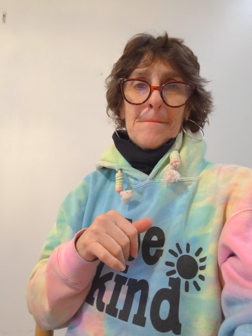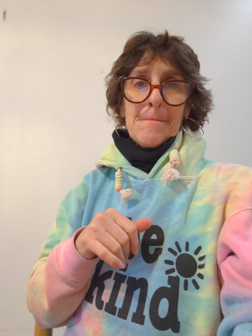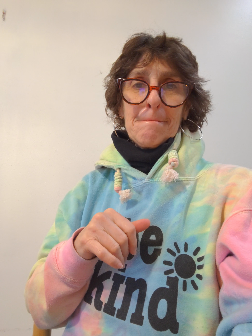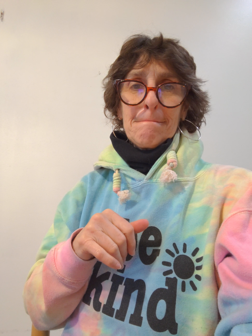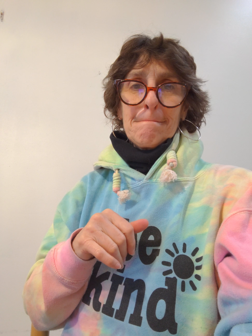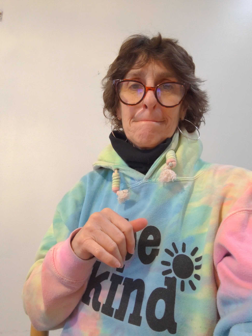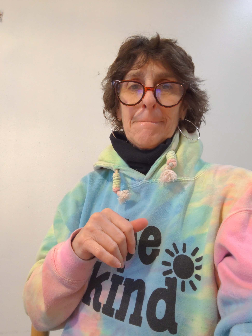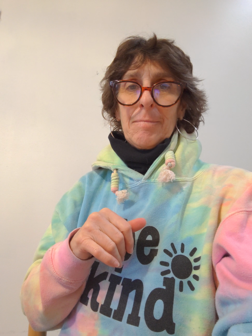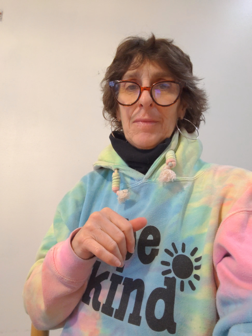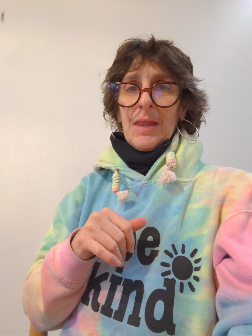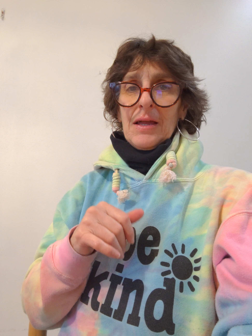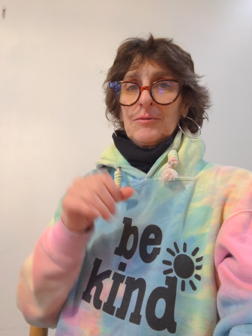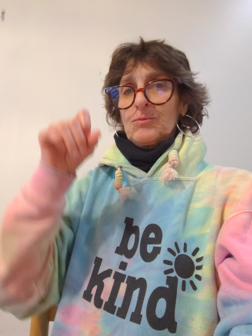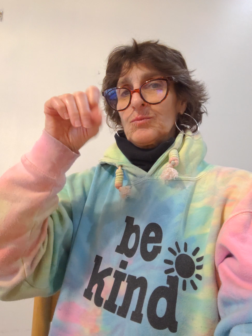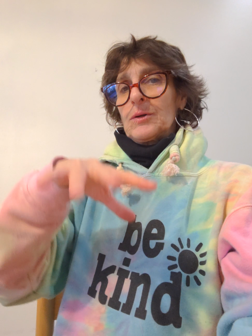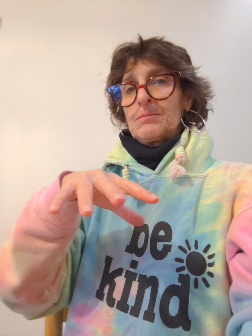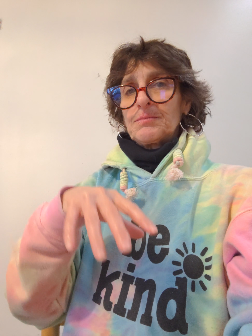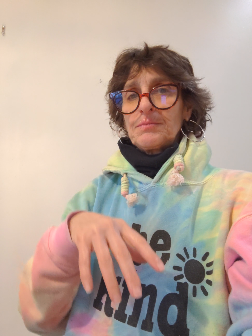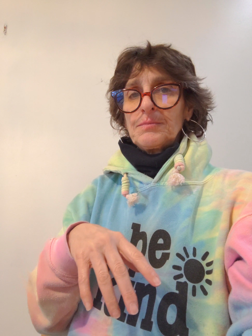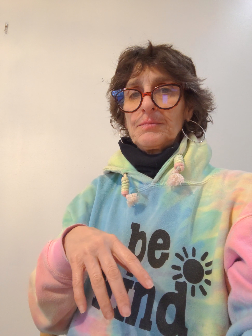drop